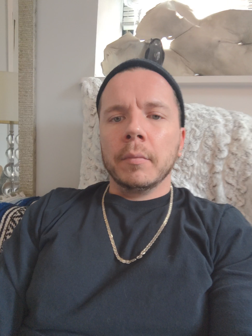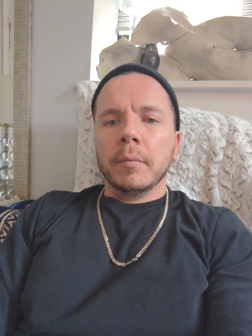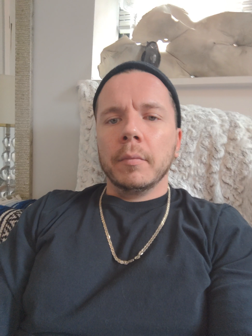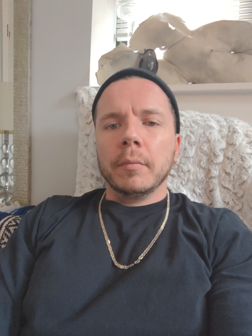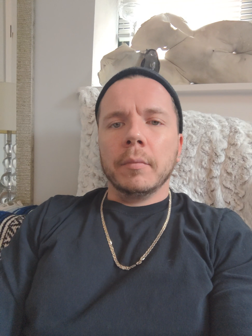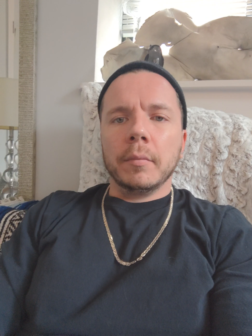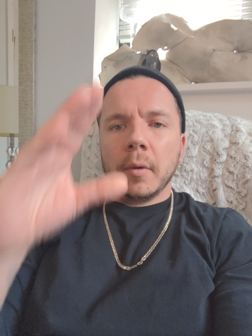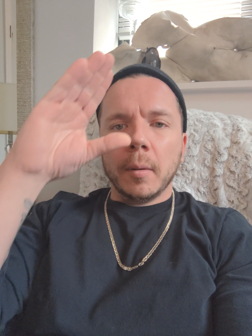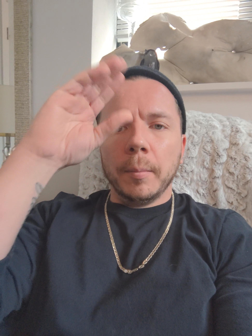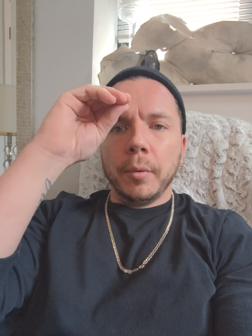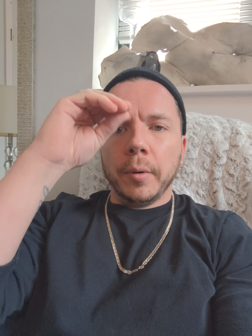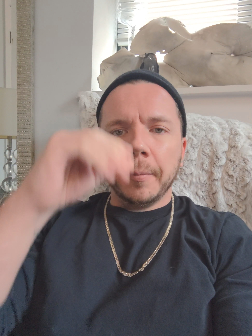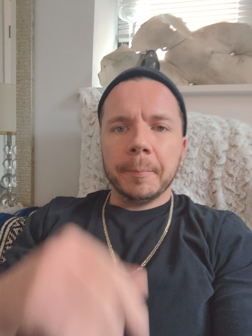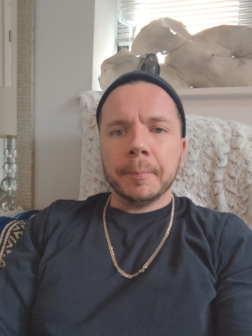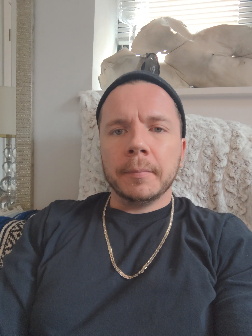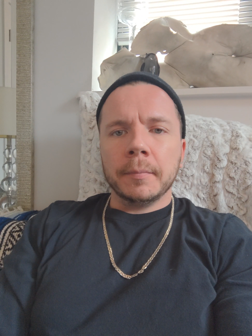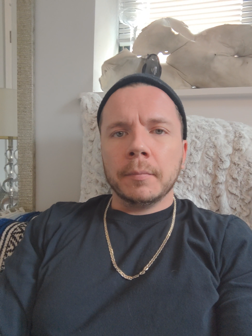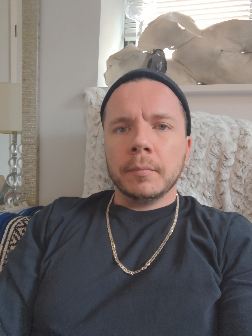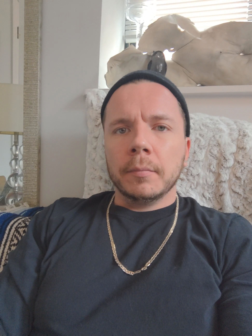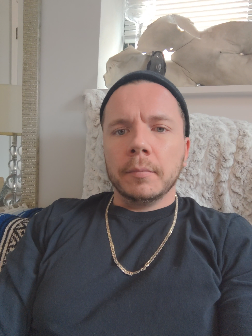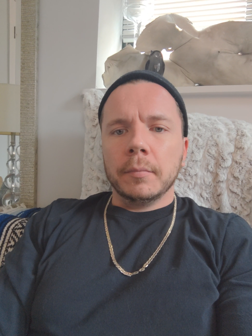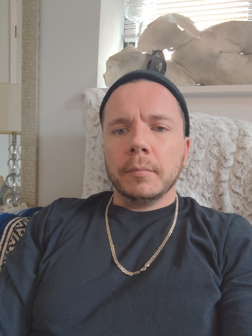boy